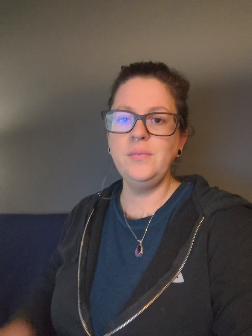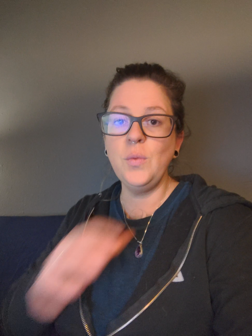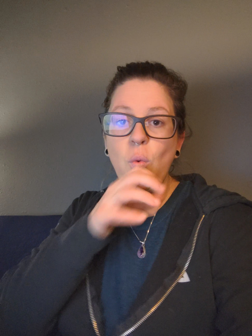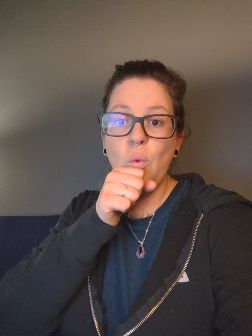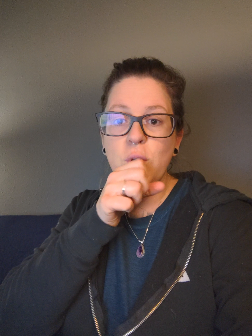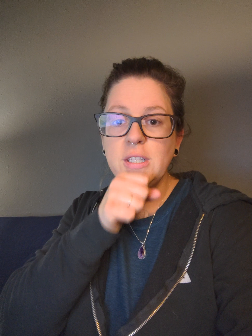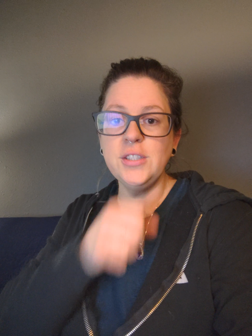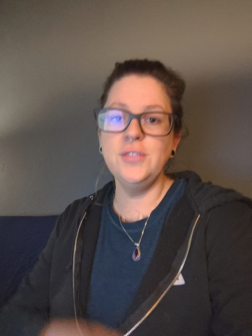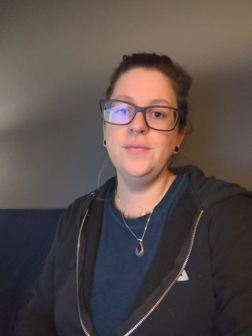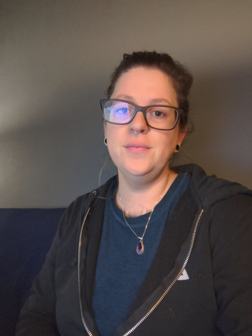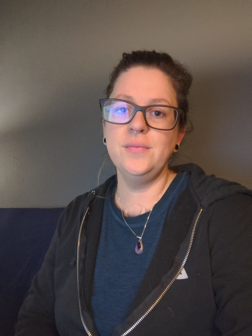orange